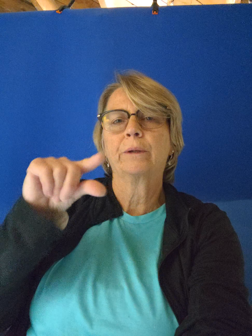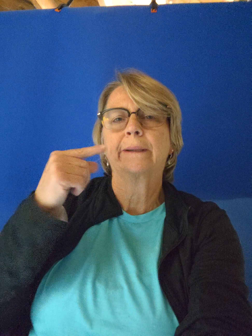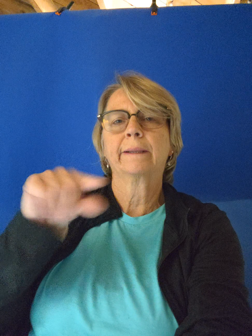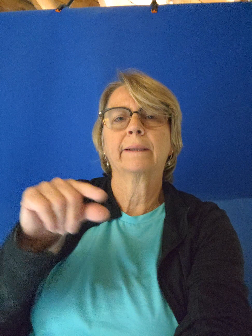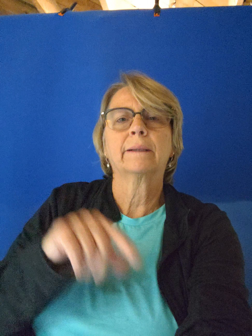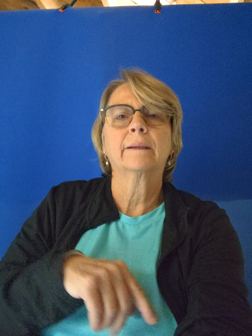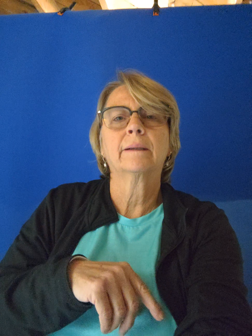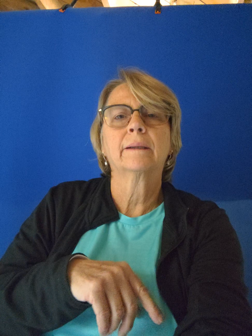green